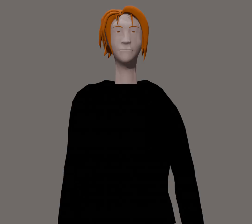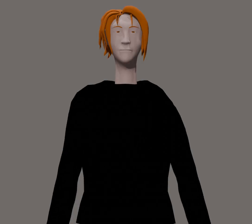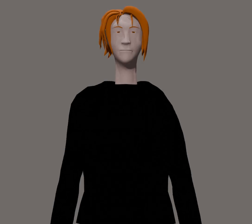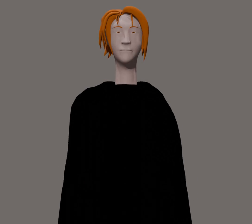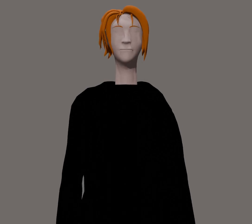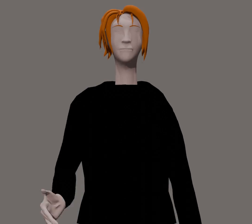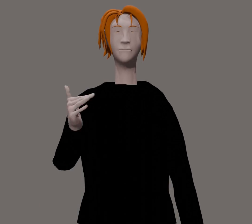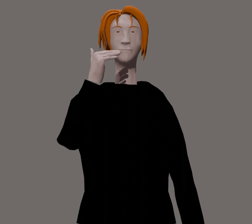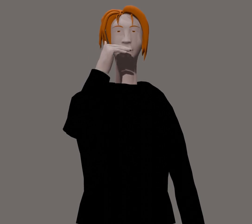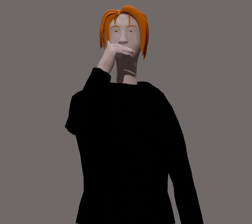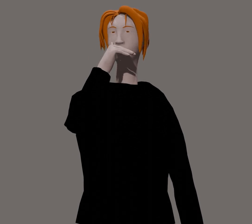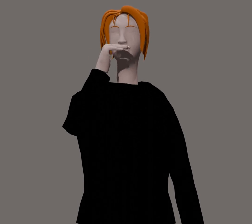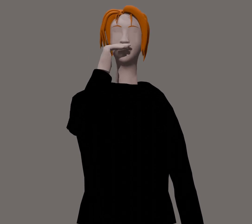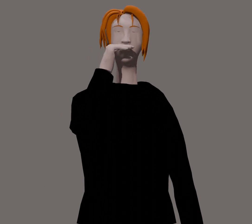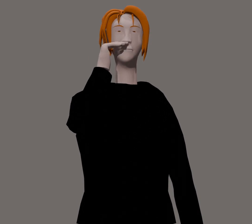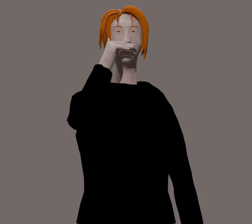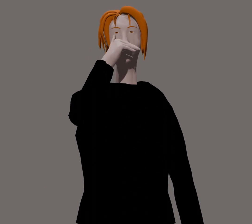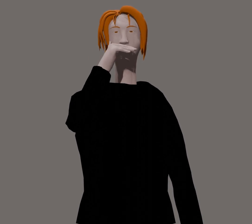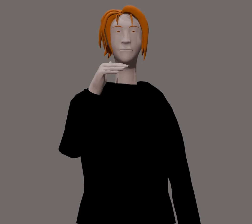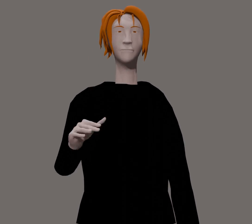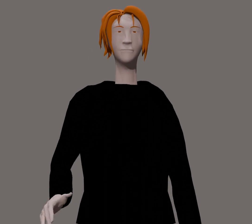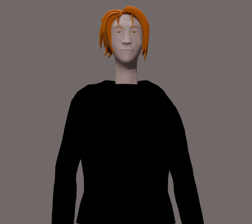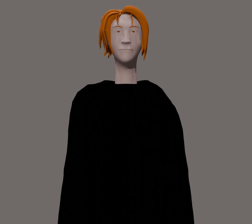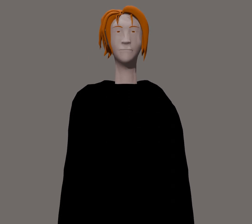Chuckle